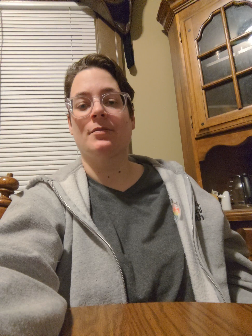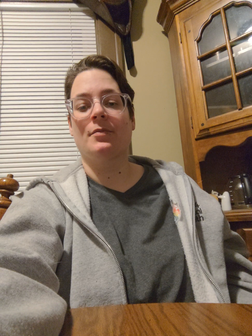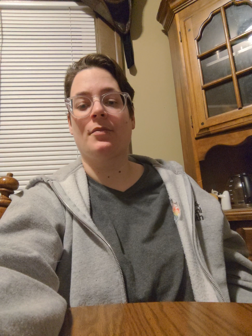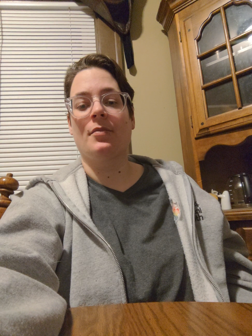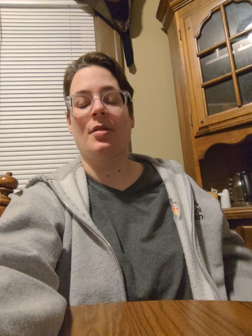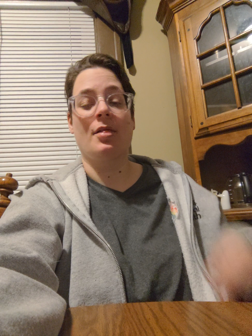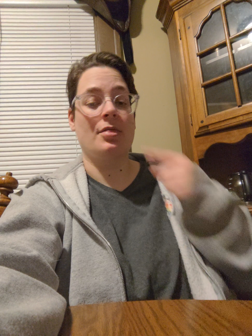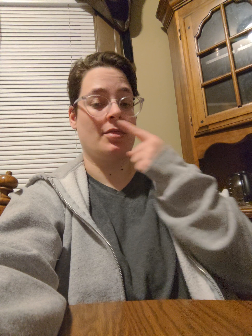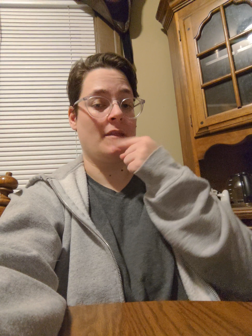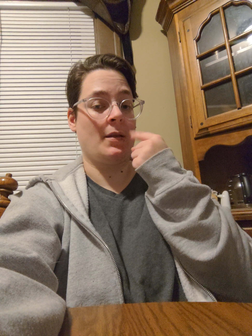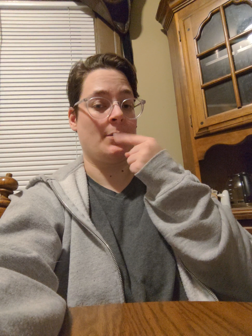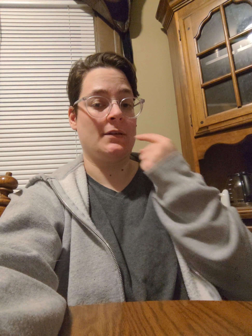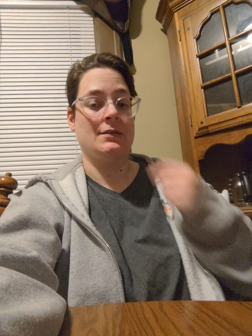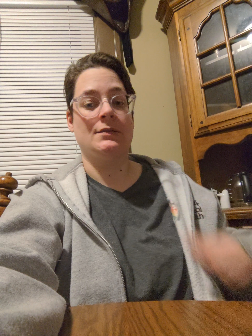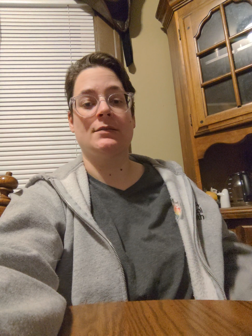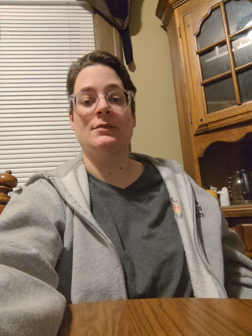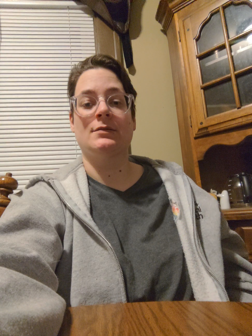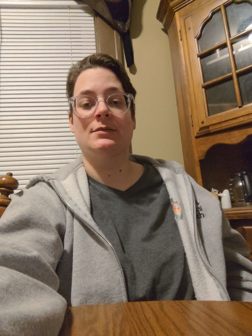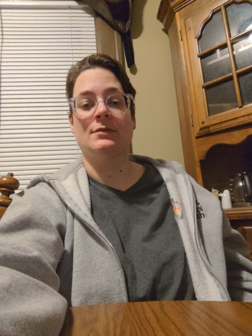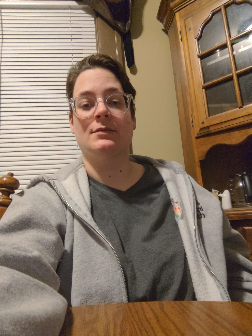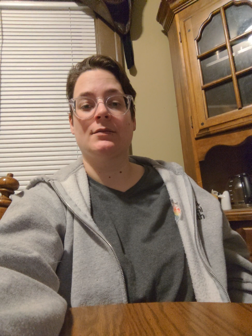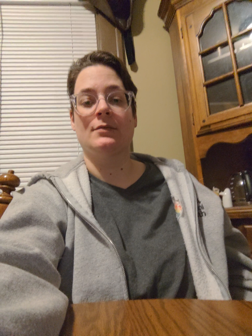lips